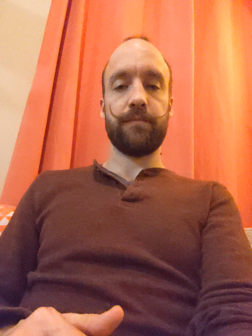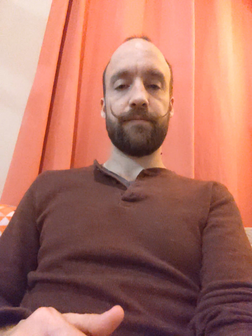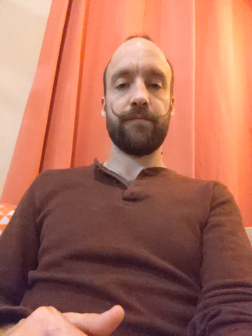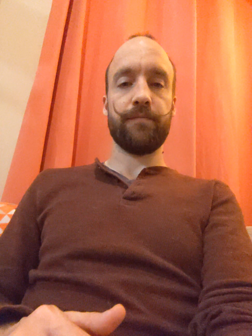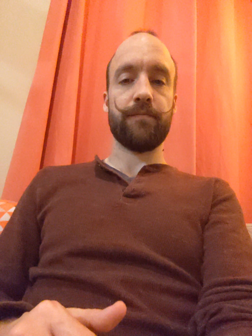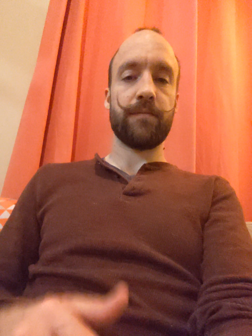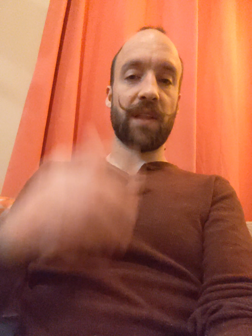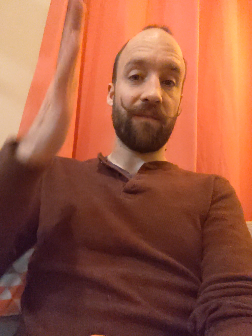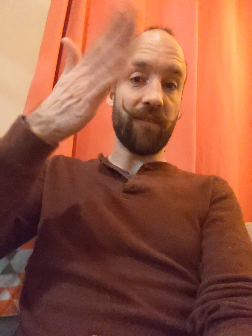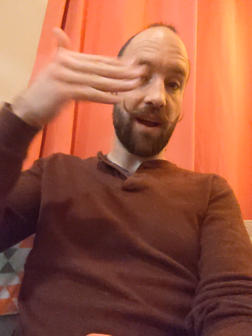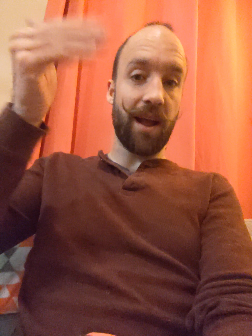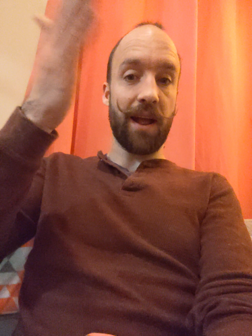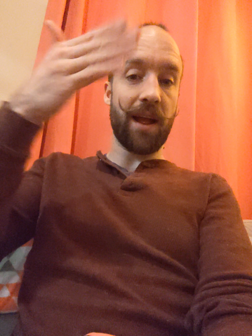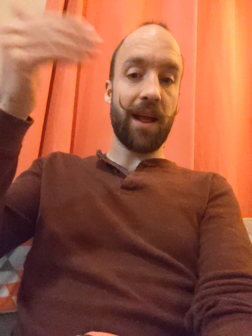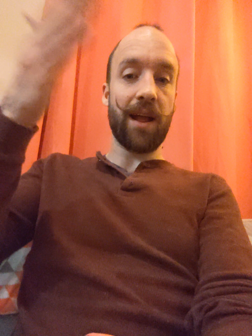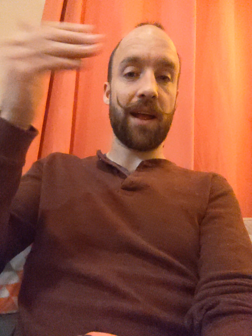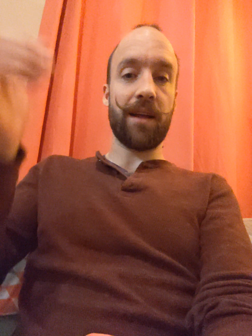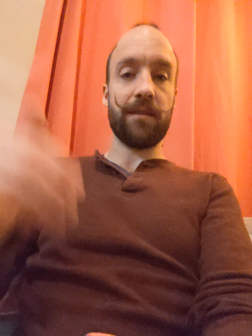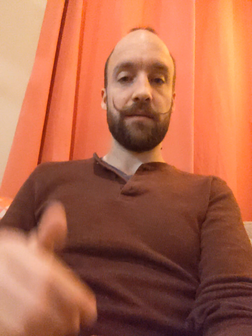flag